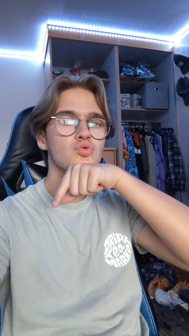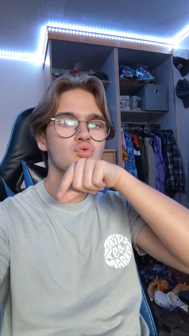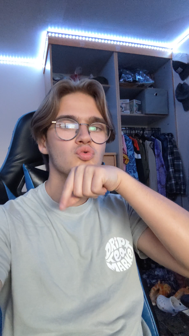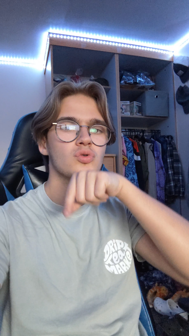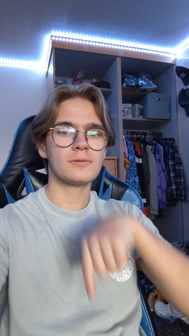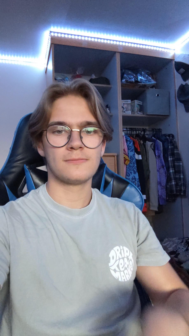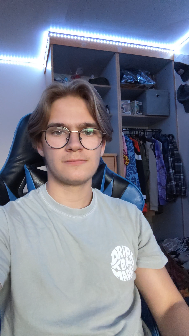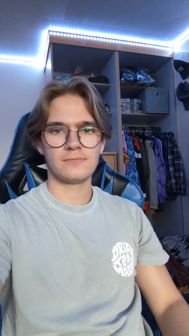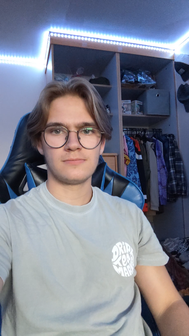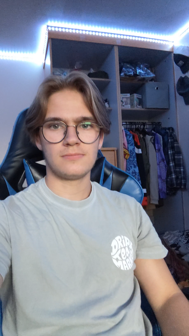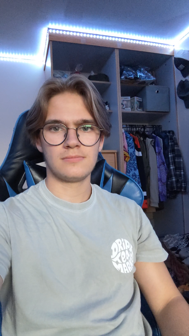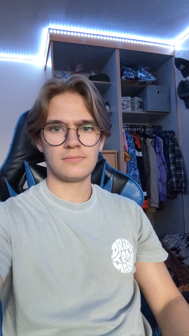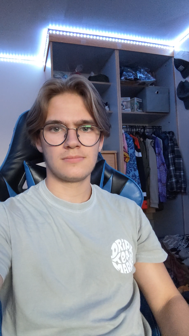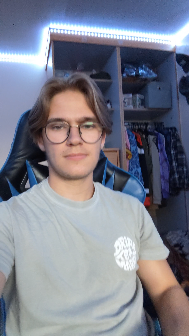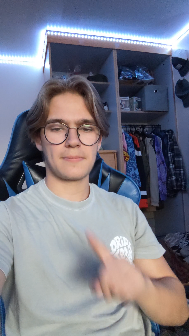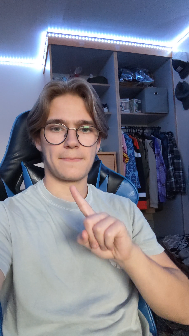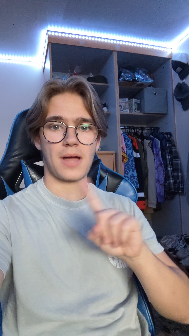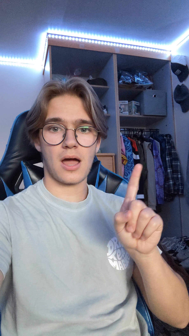but